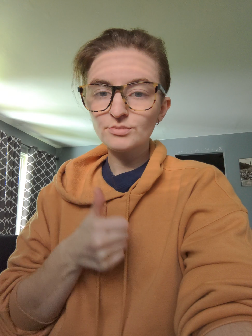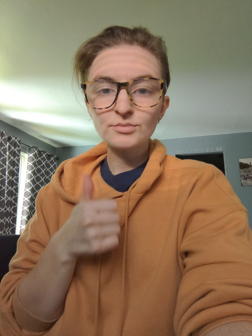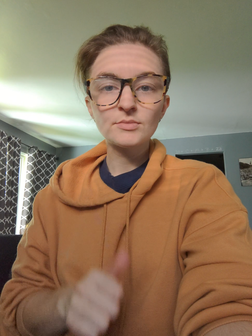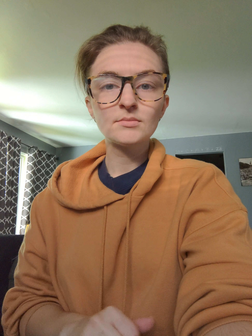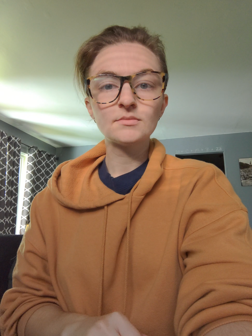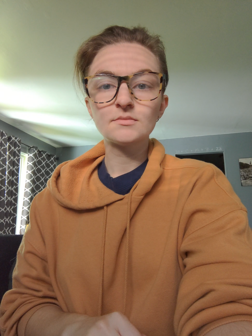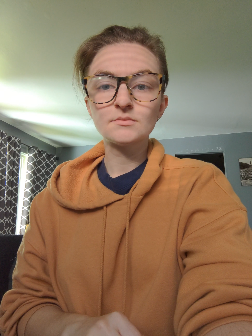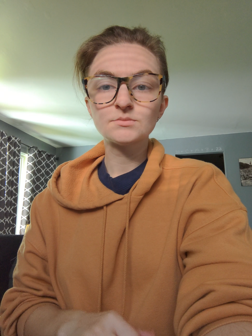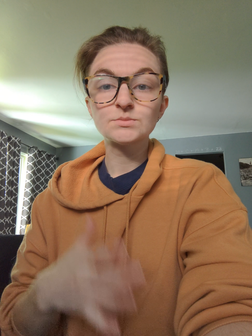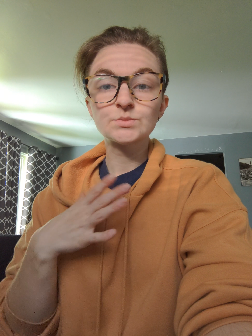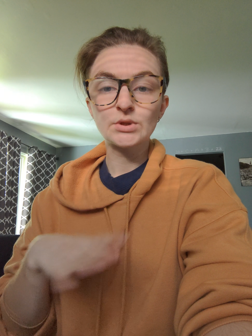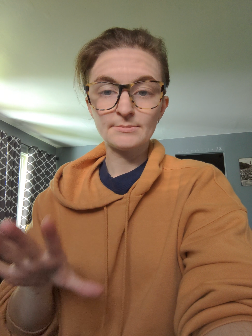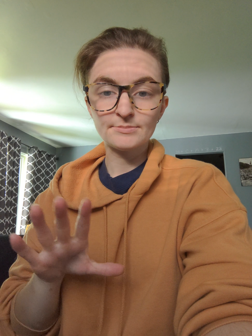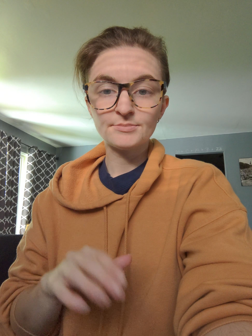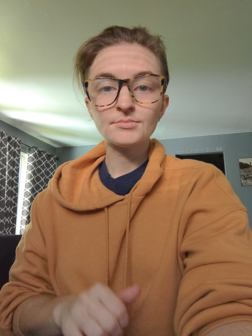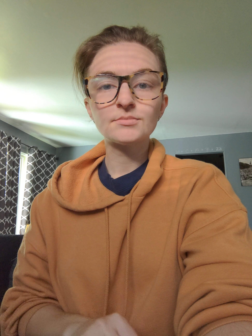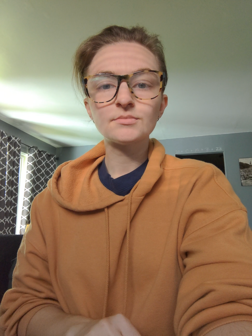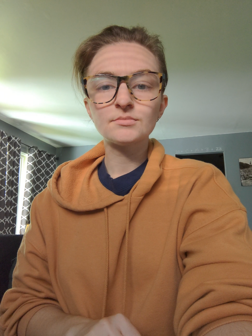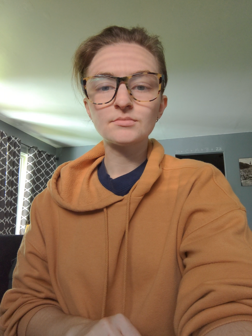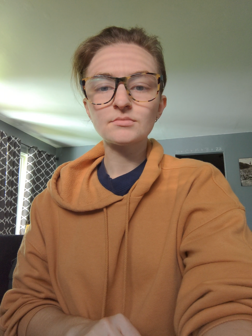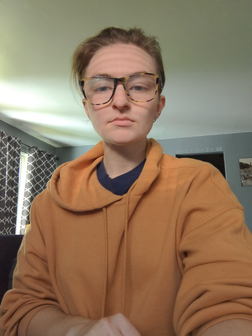dress